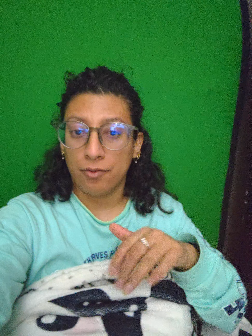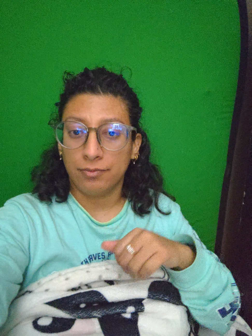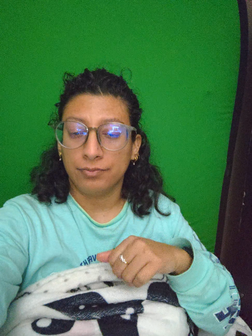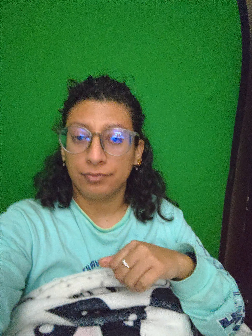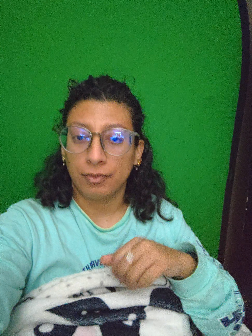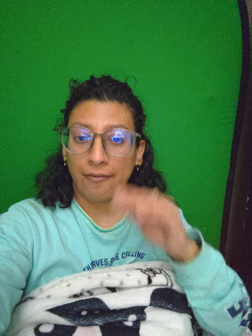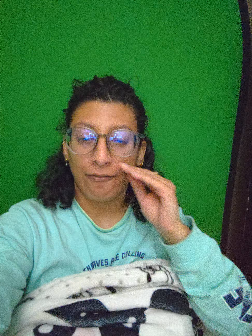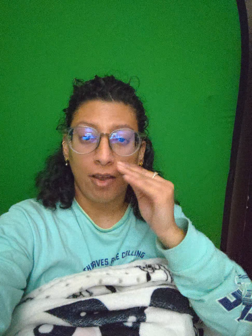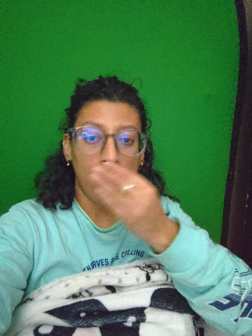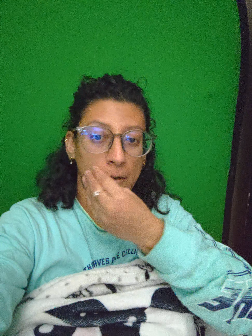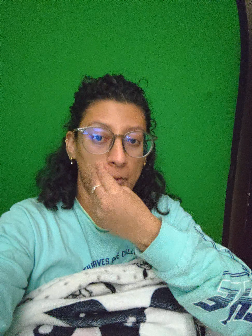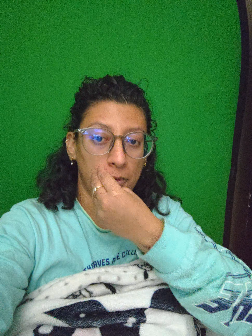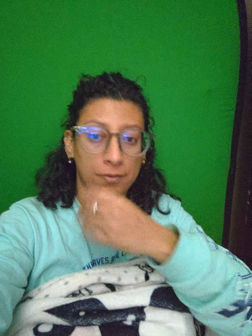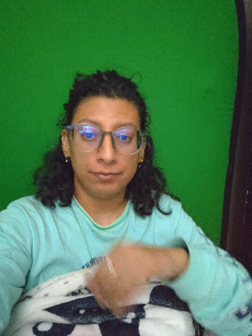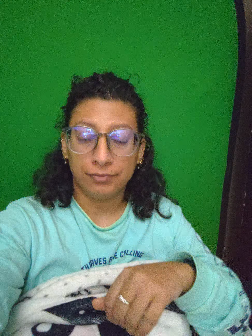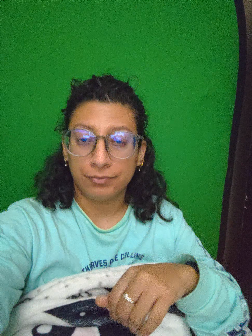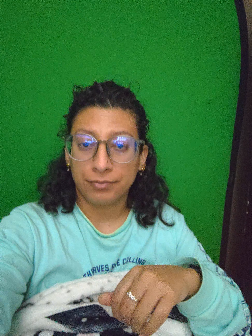flower